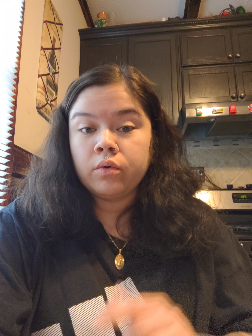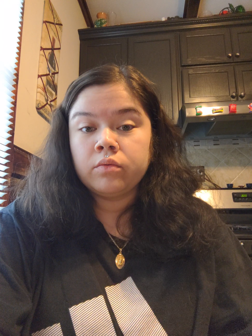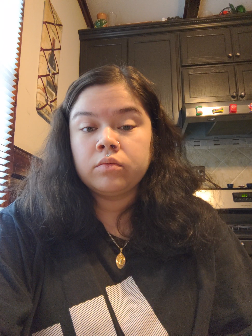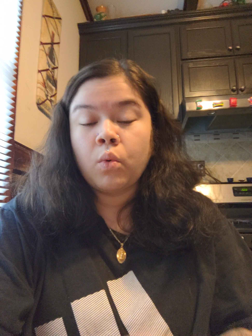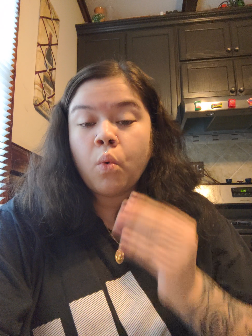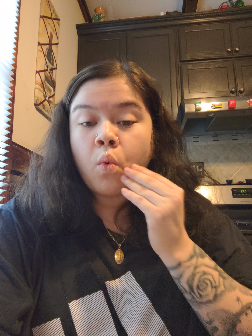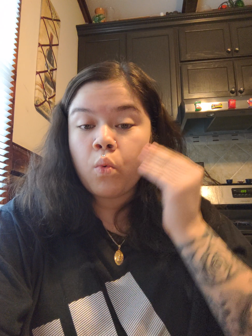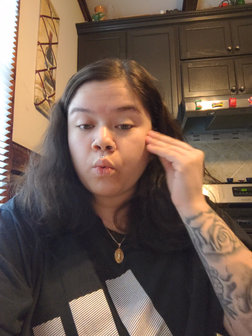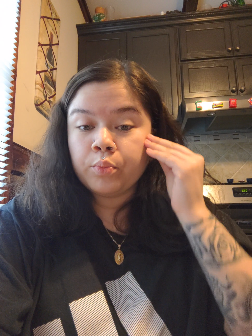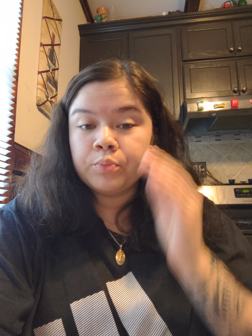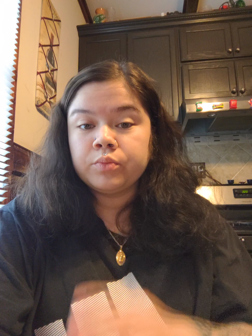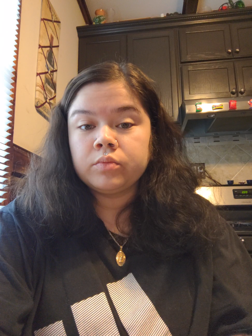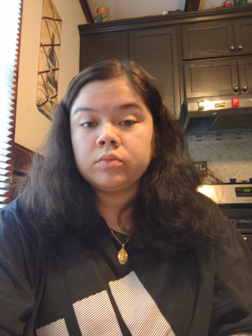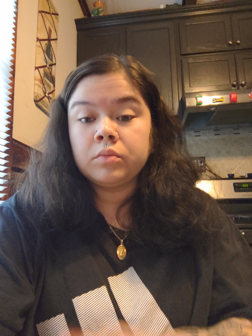home